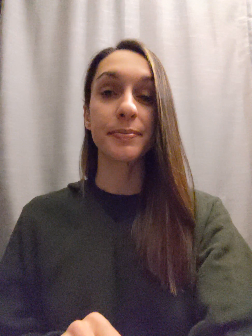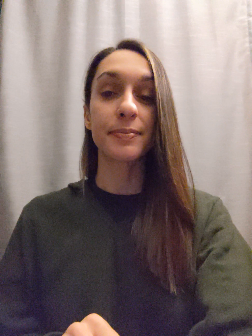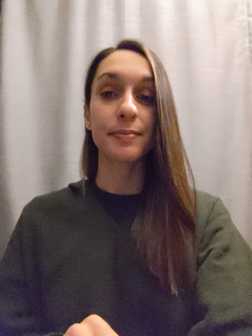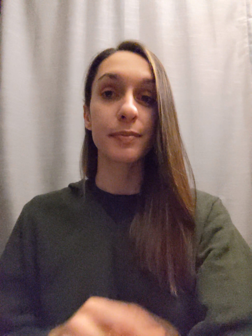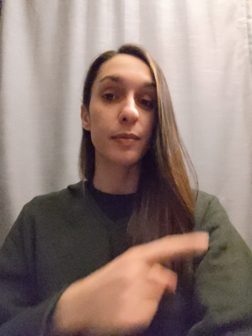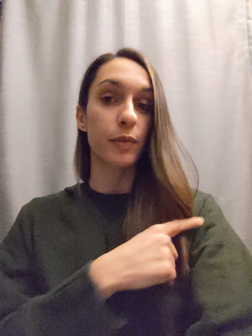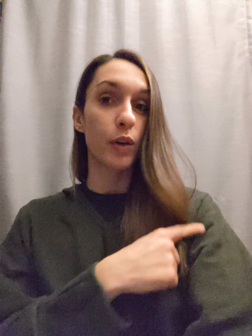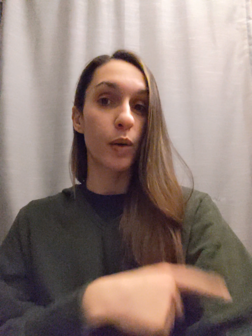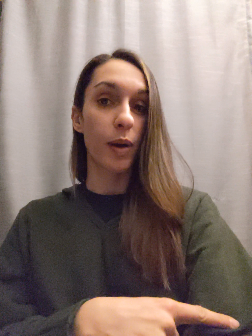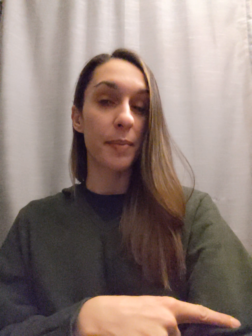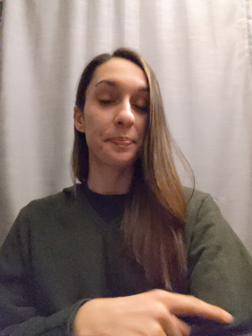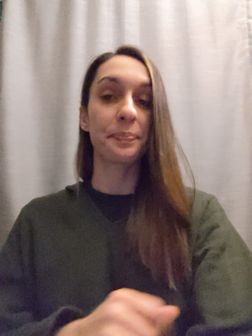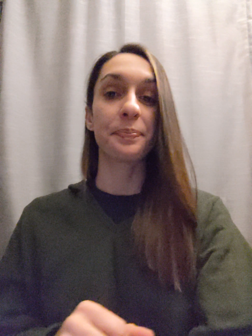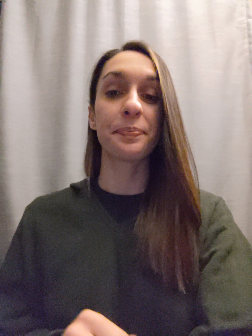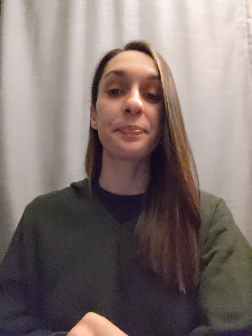arm